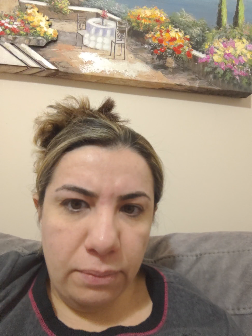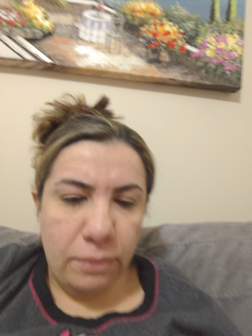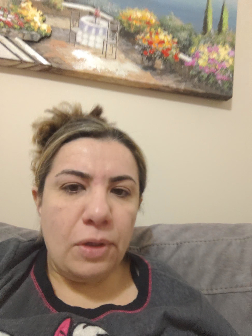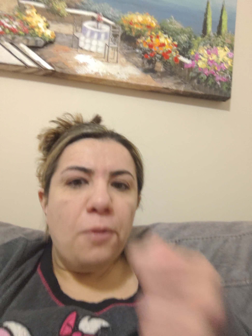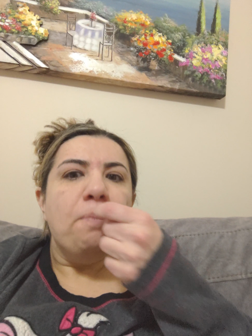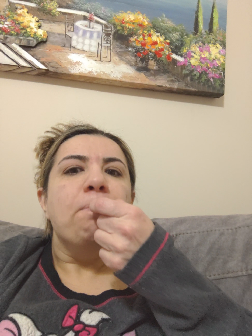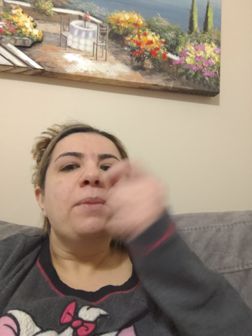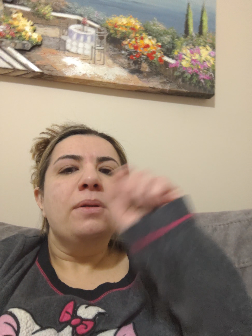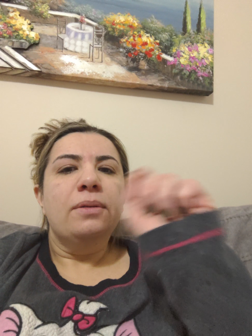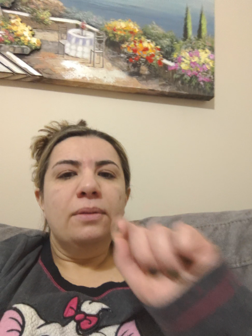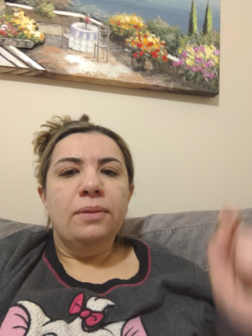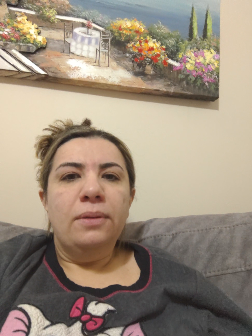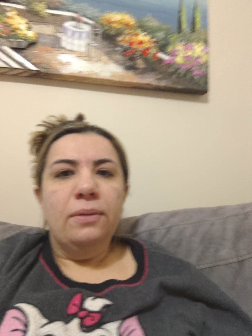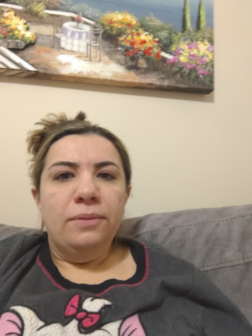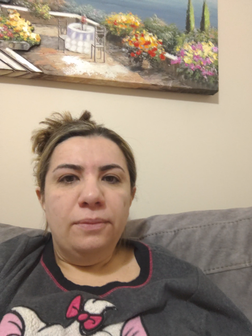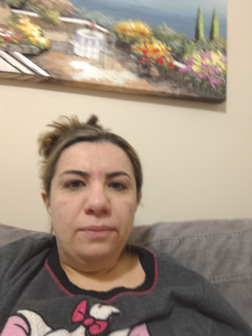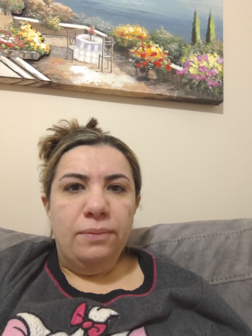pencil